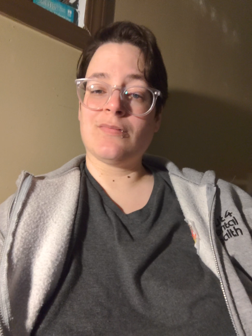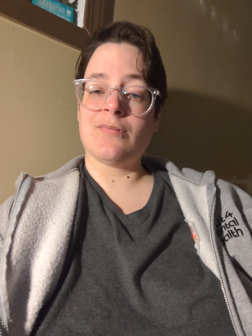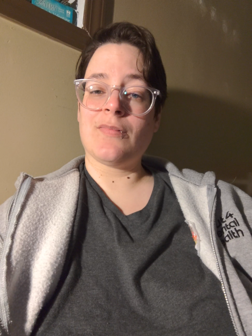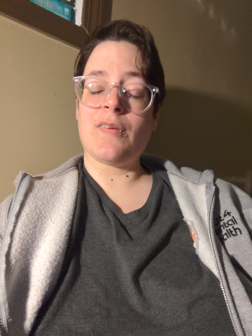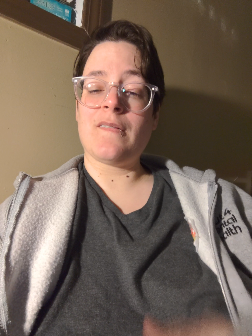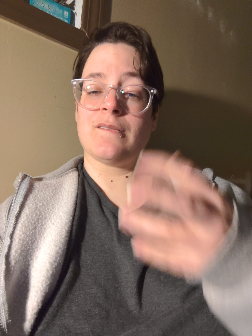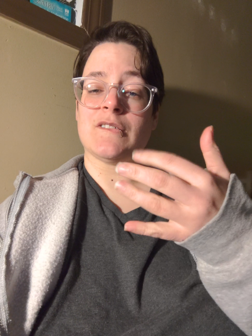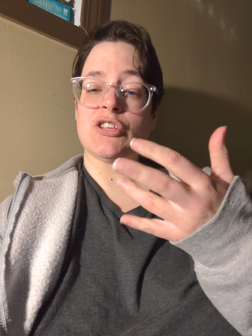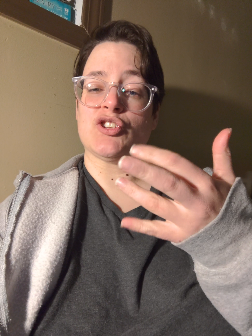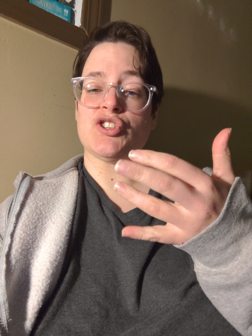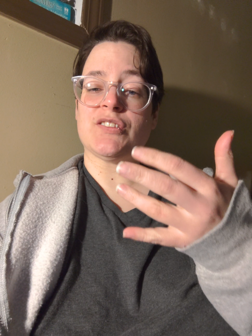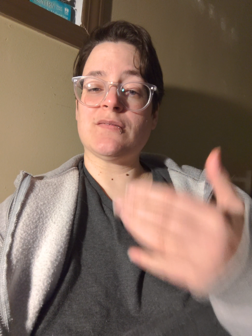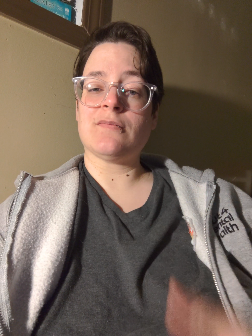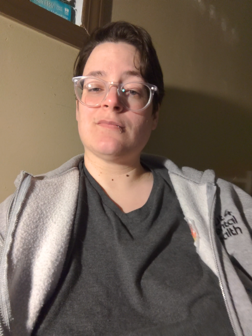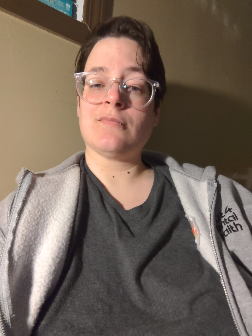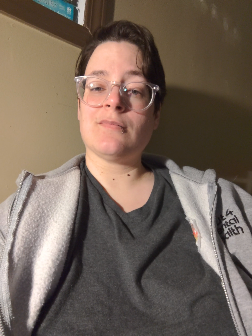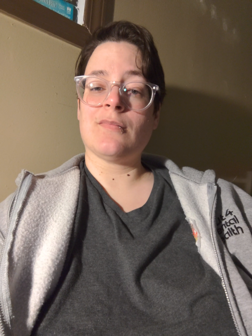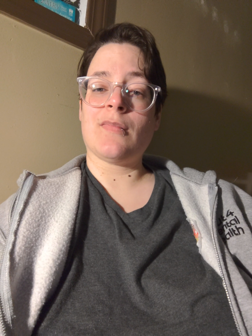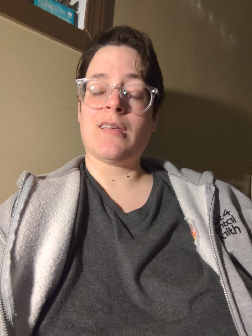finger